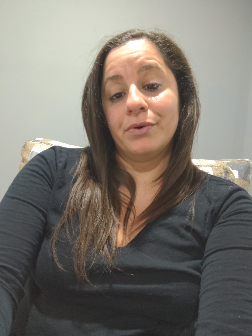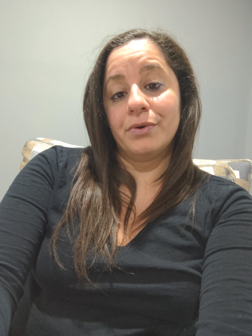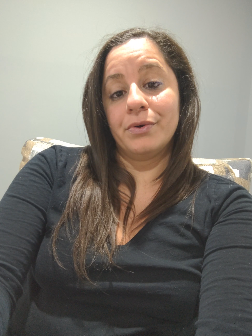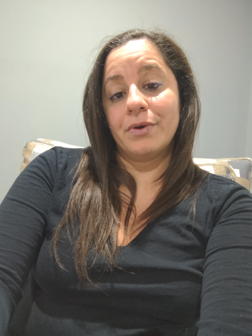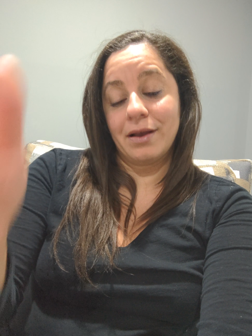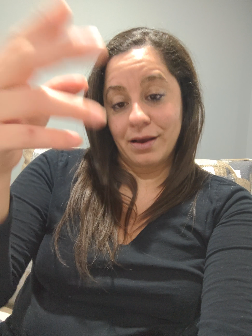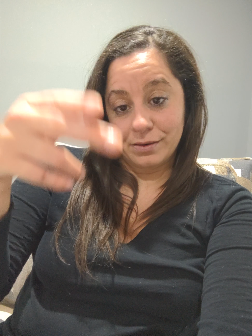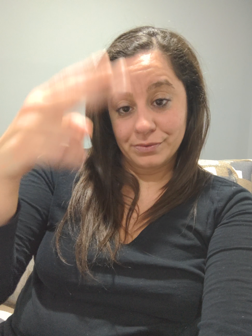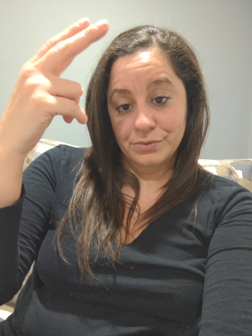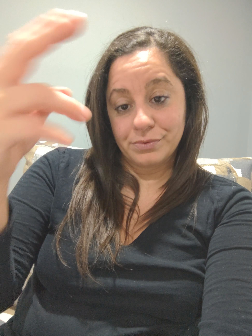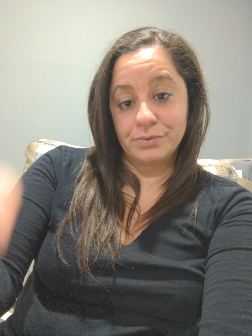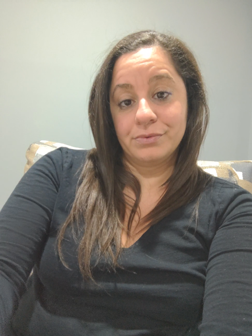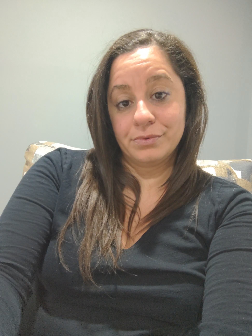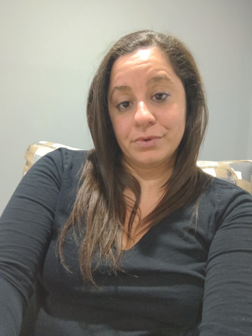high